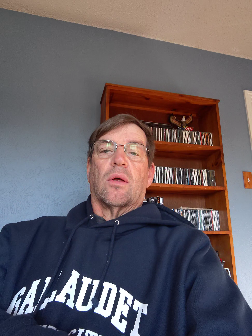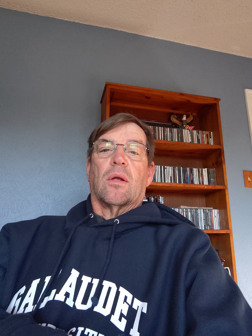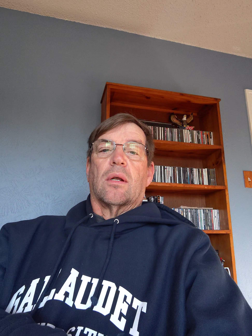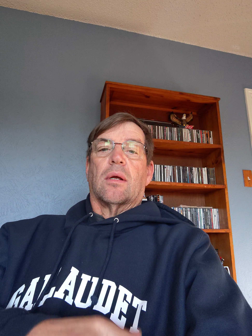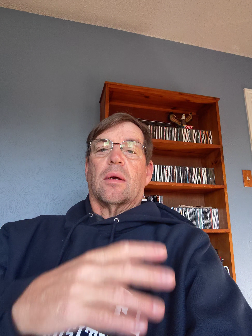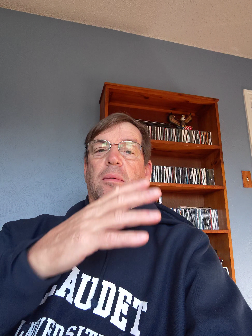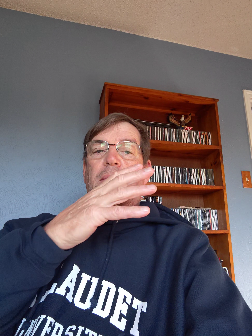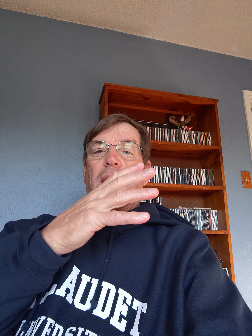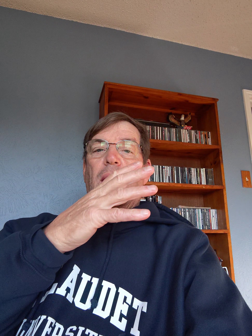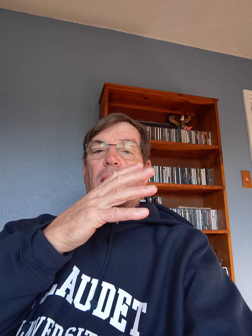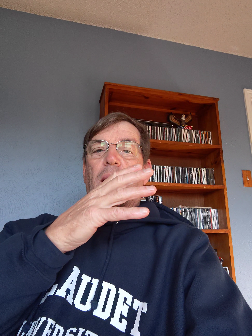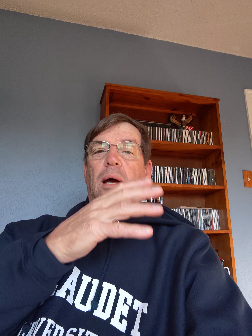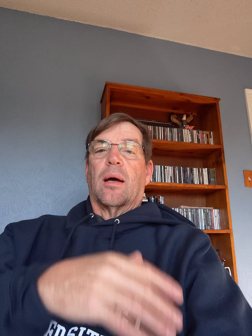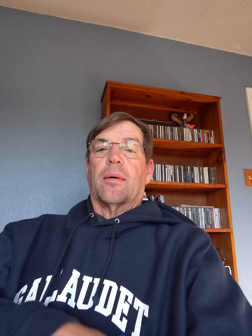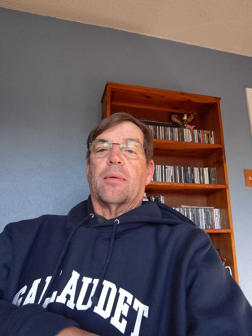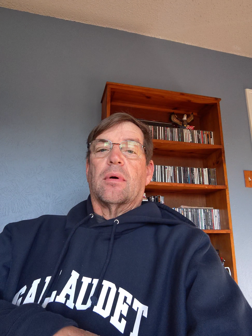mom